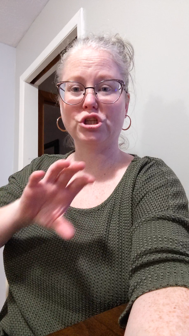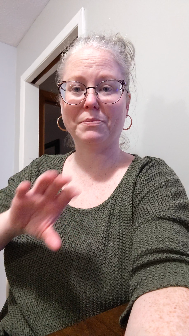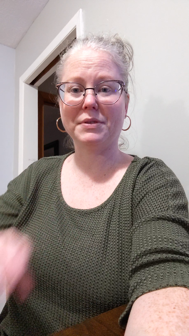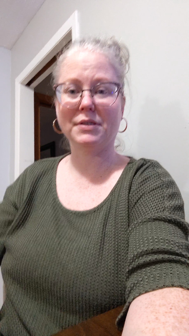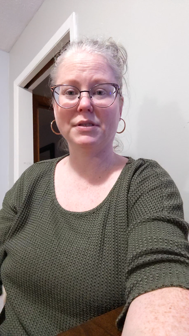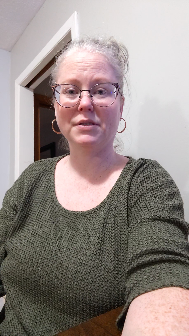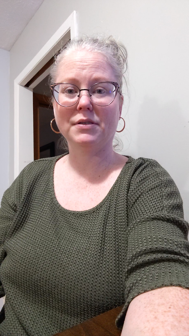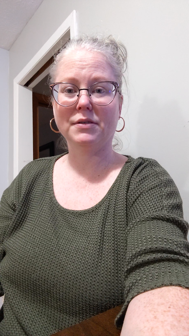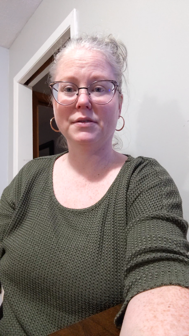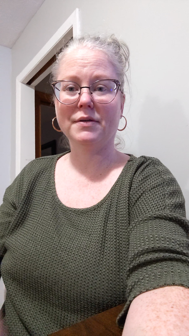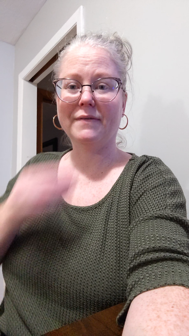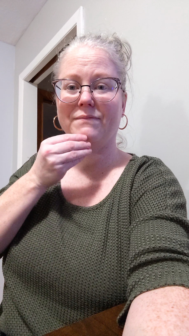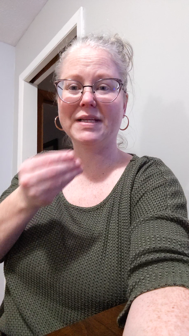feed